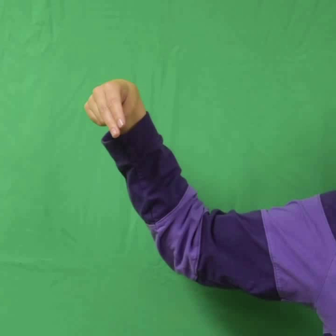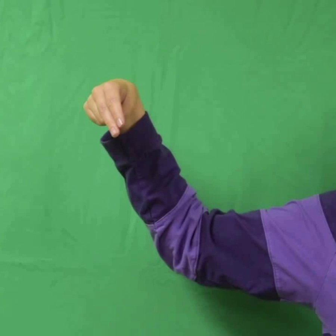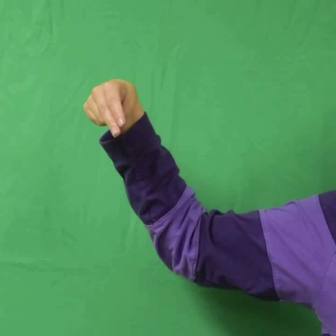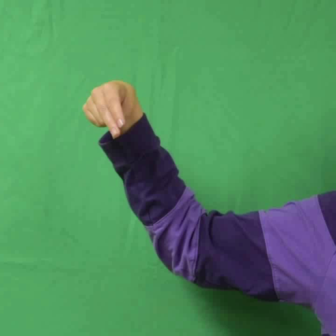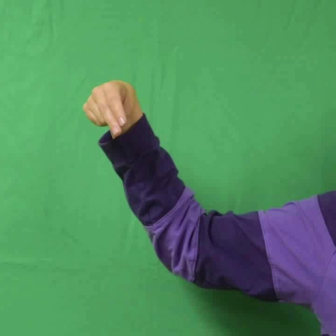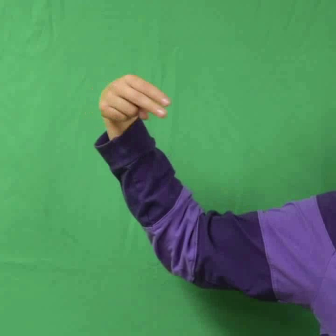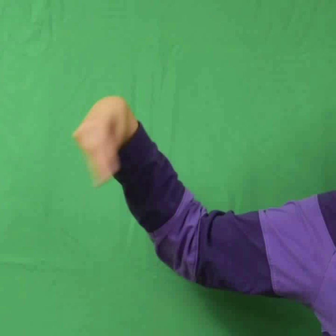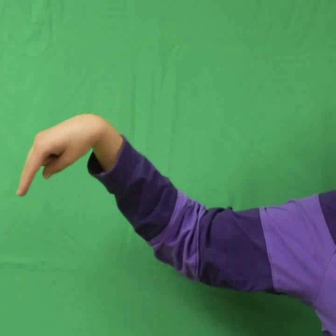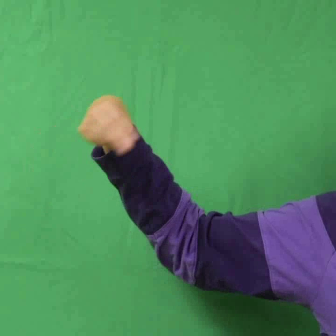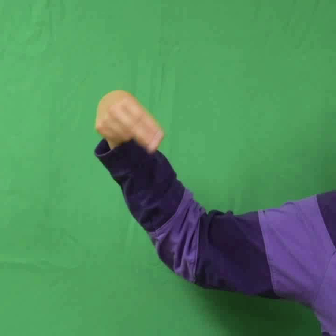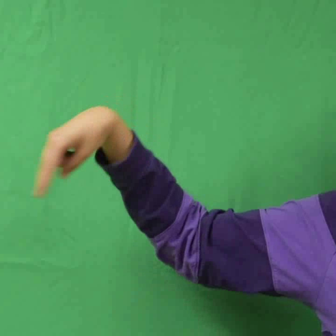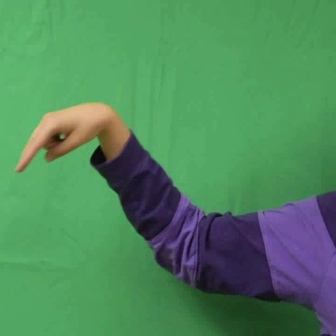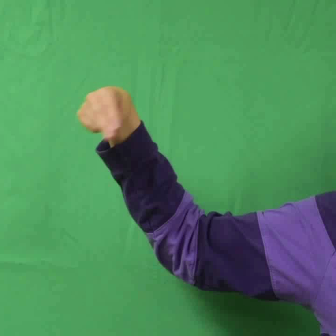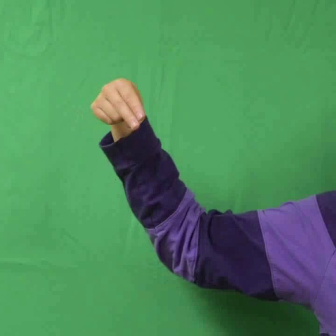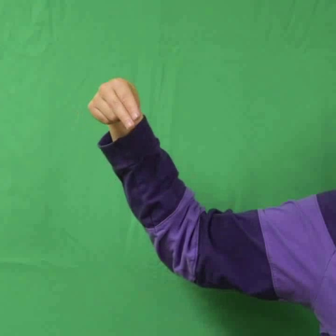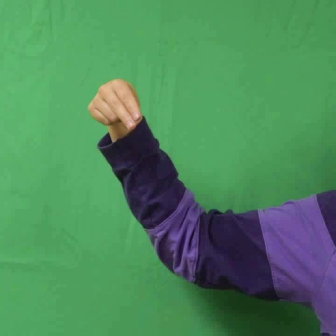Ñ